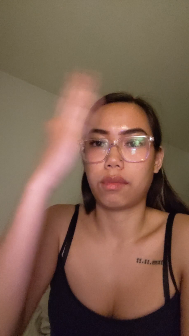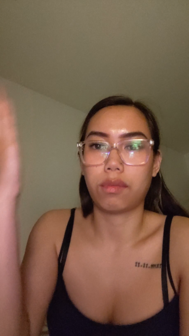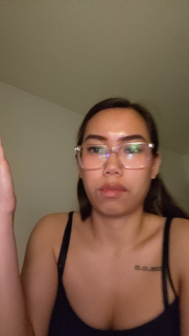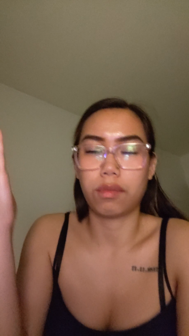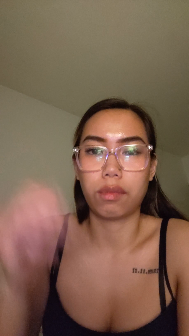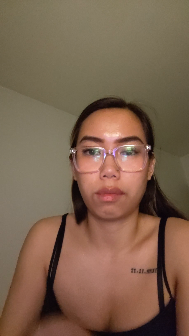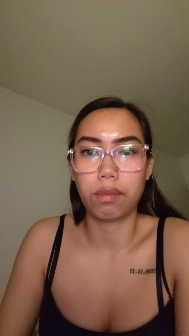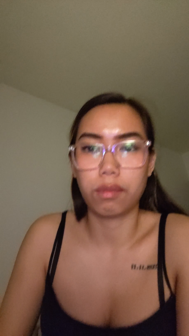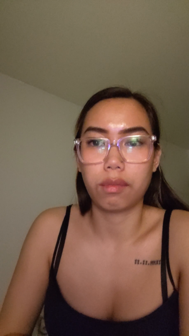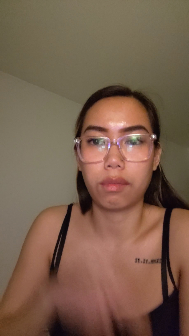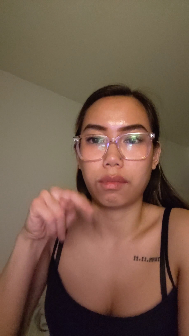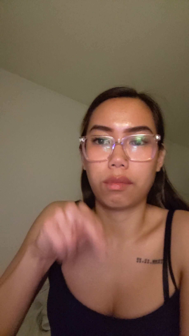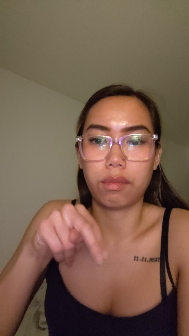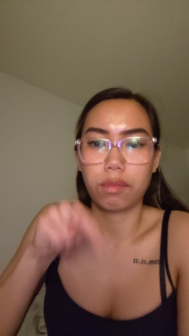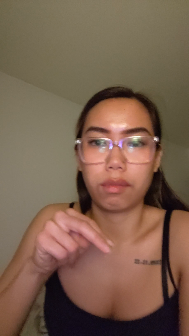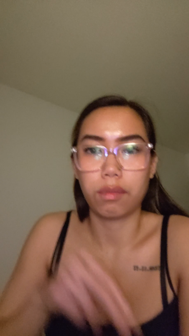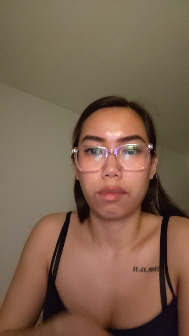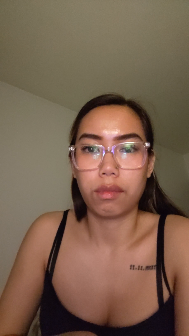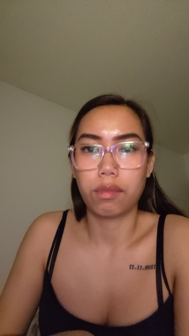nurse